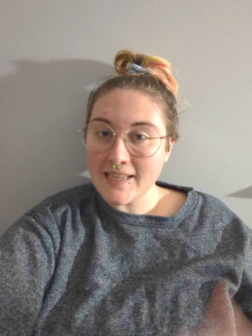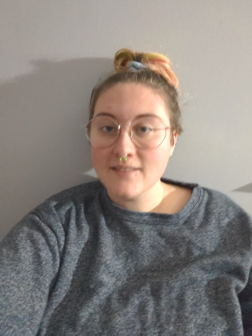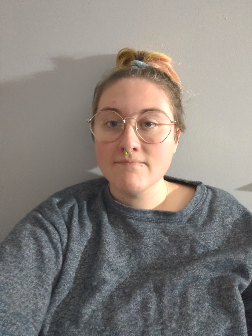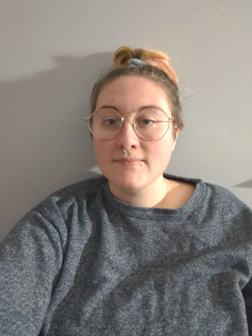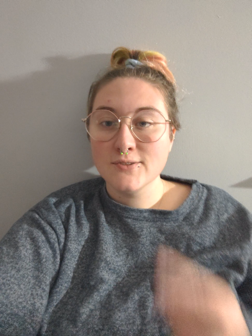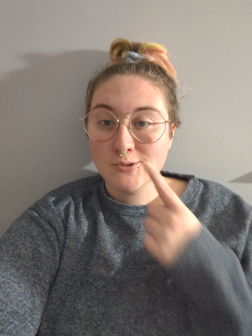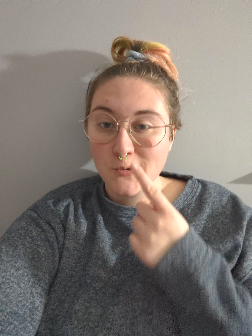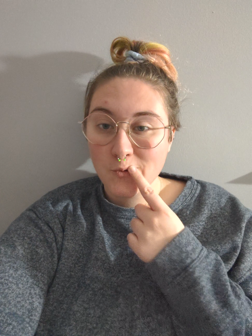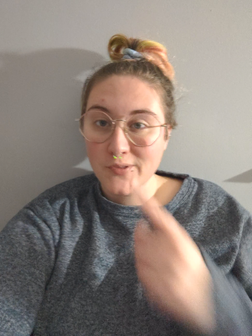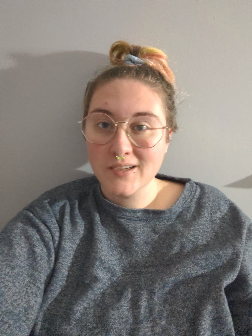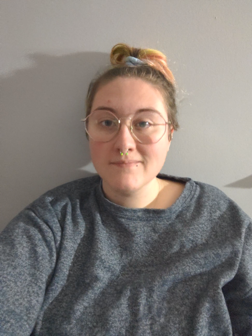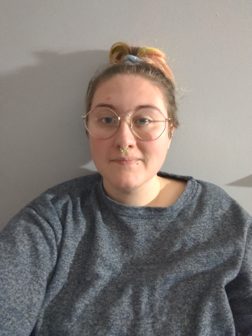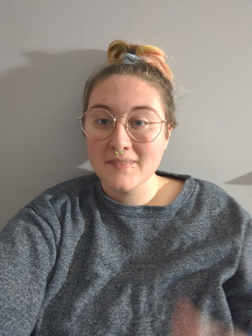tooth